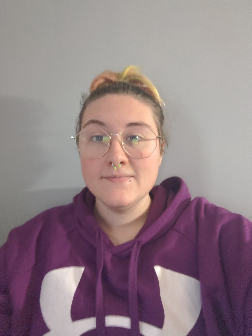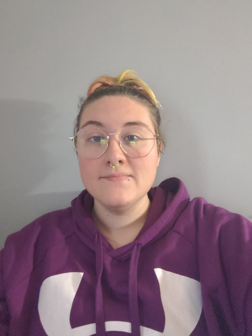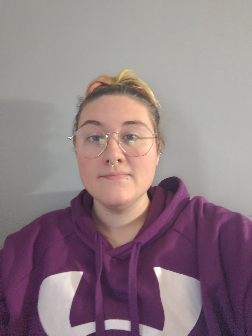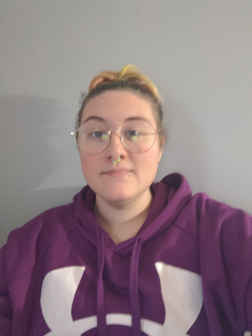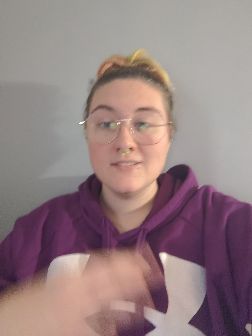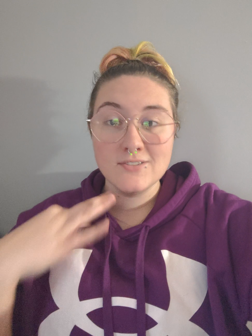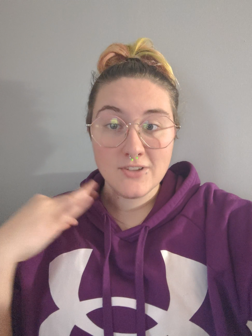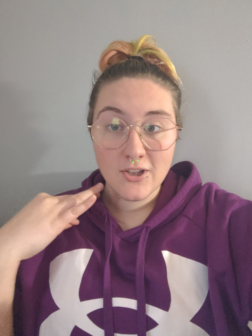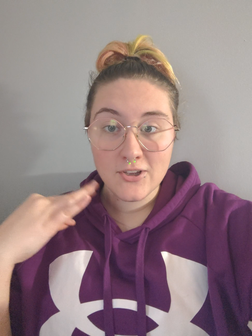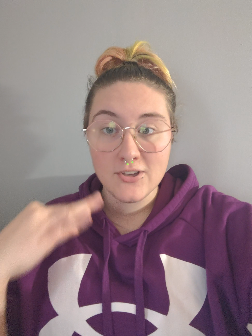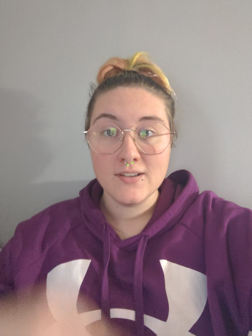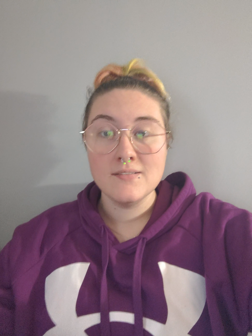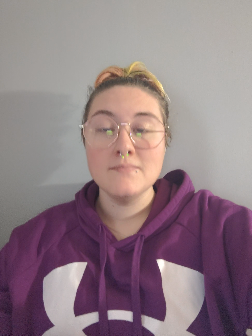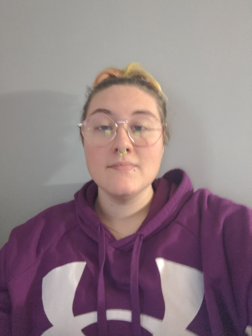shirt